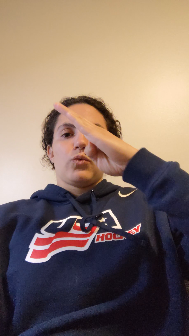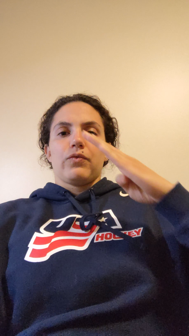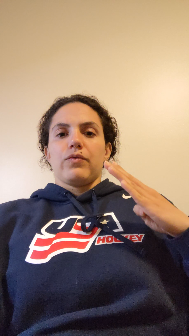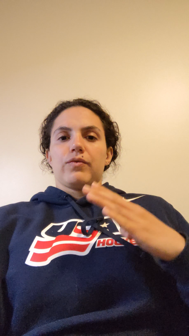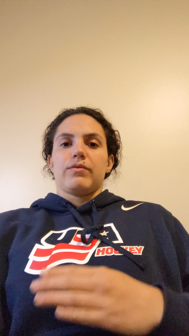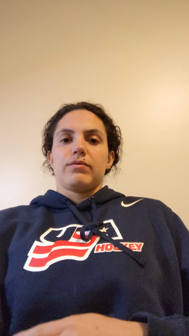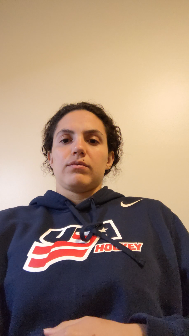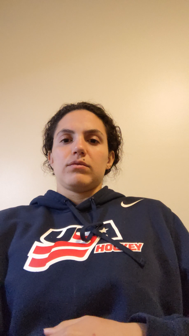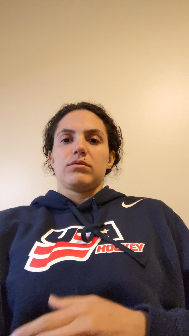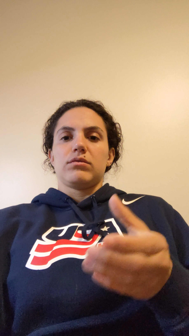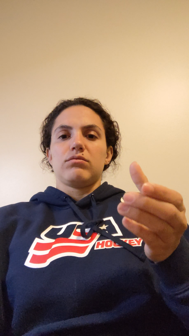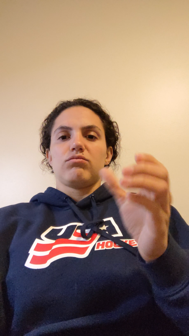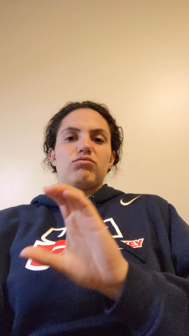dump